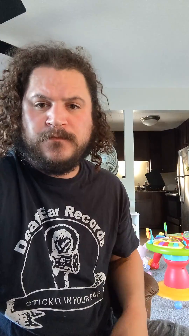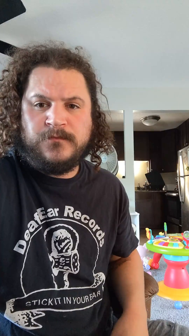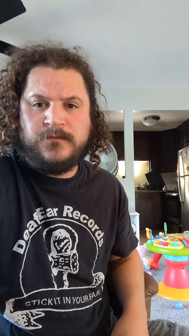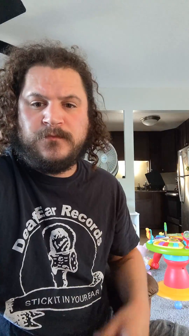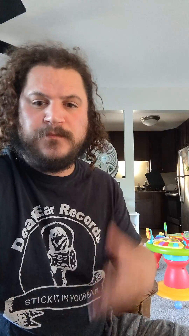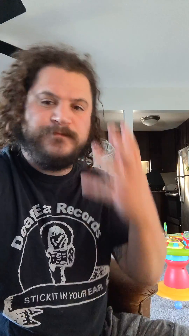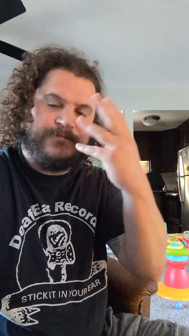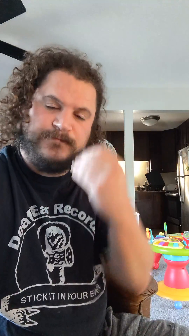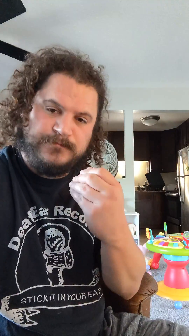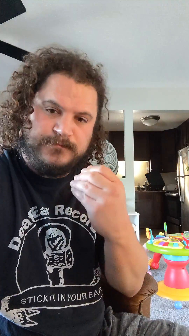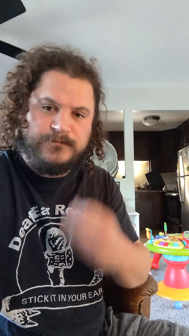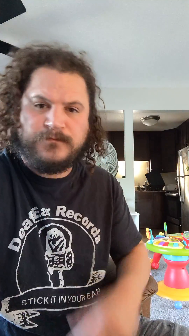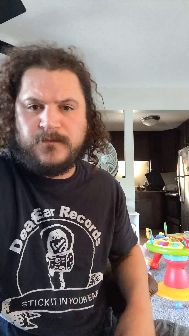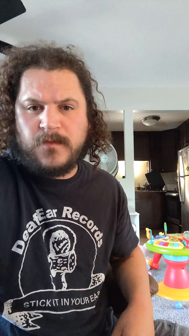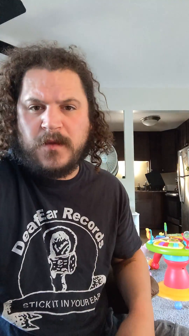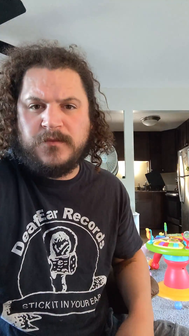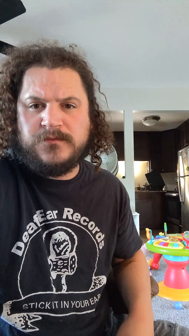asleep